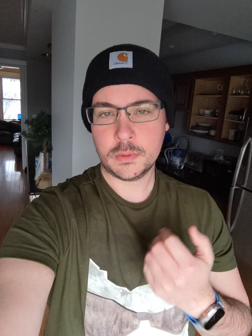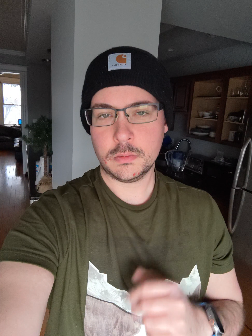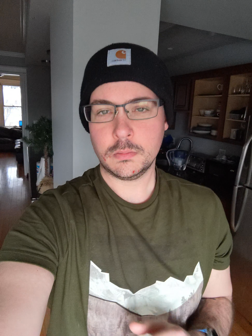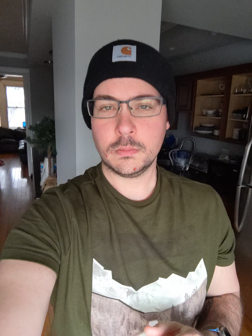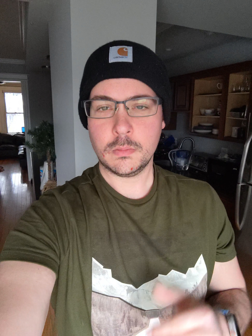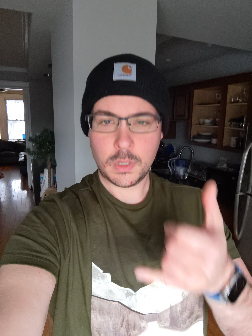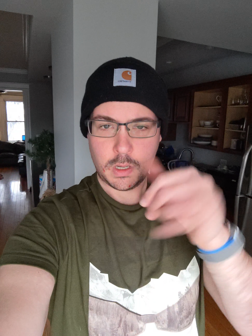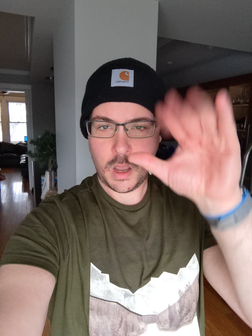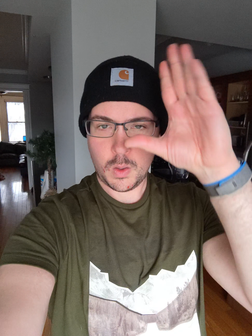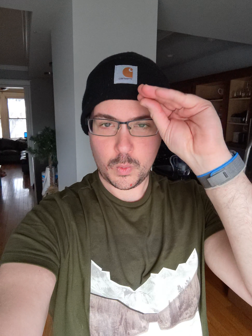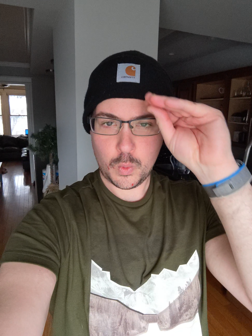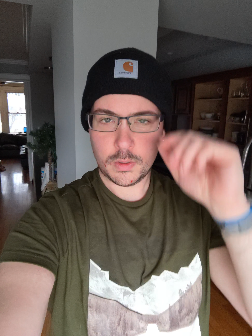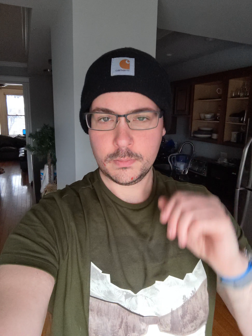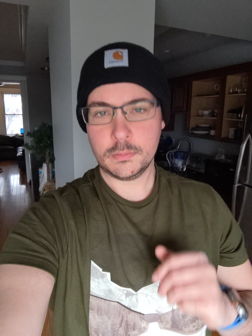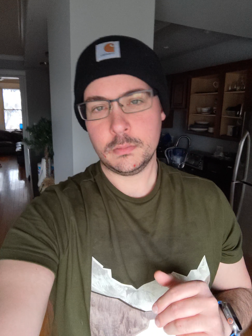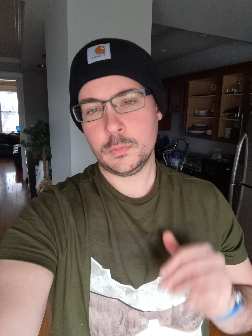cowboy